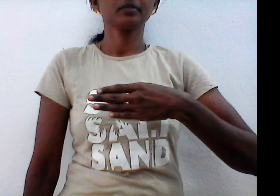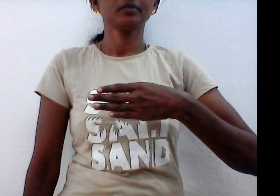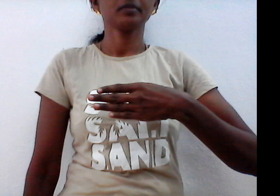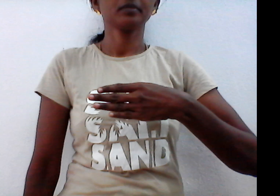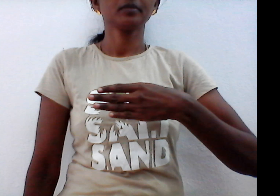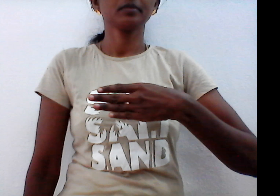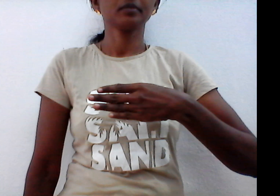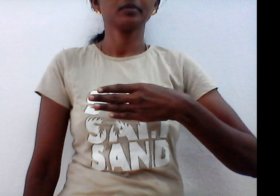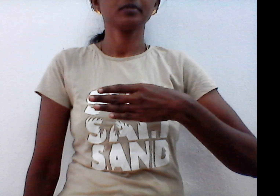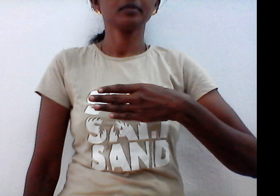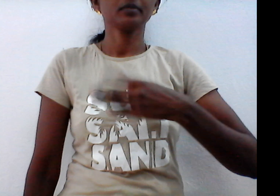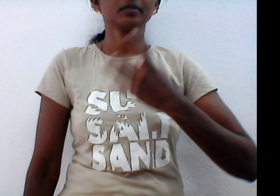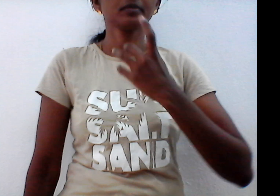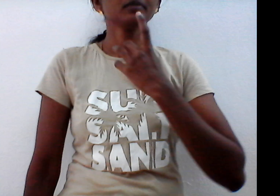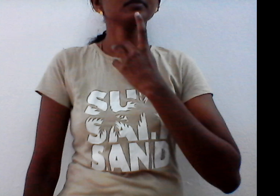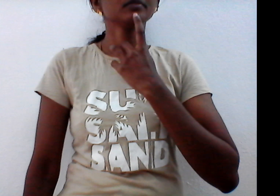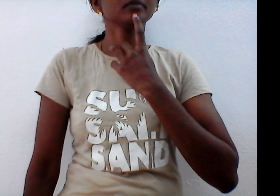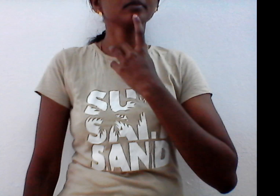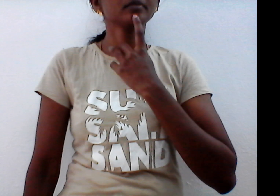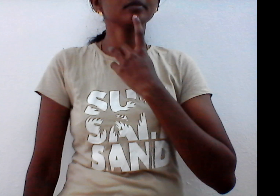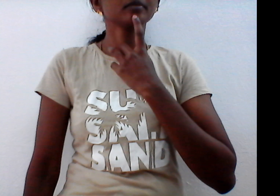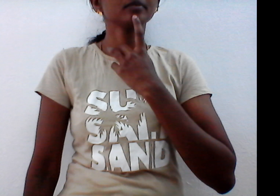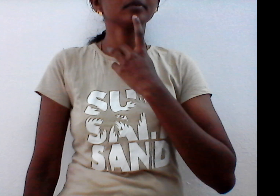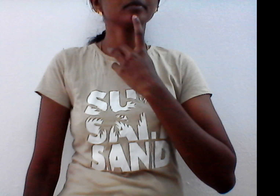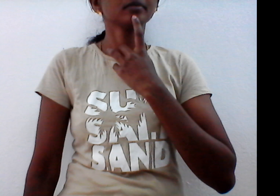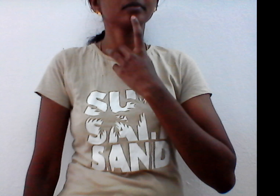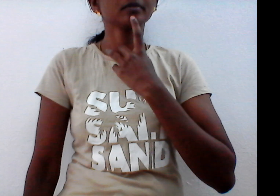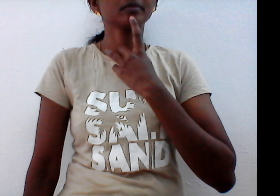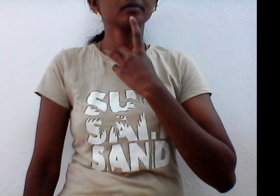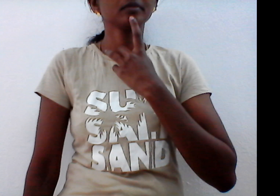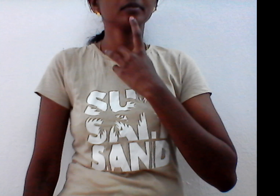അം